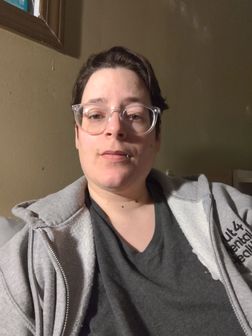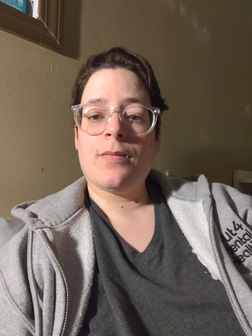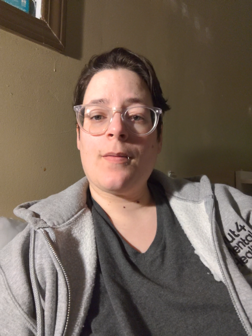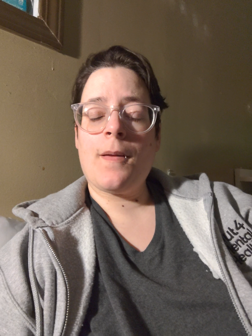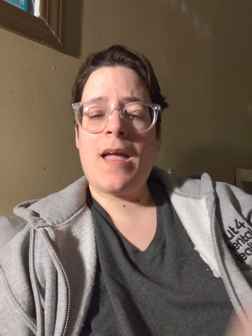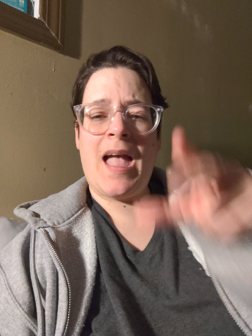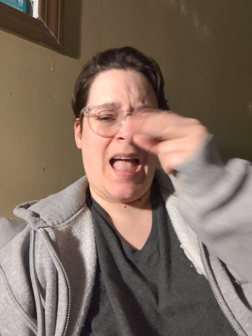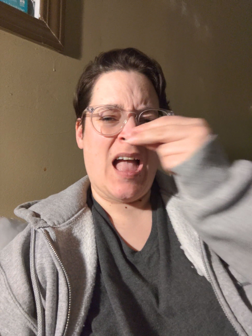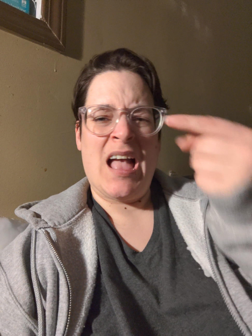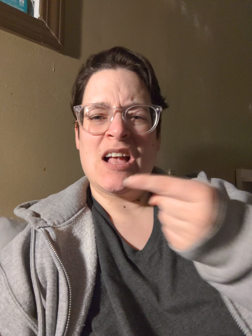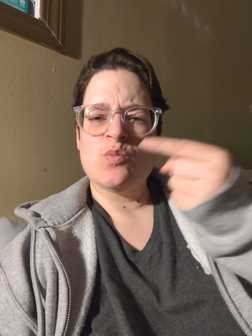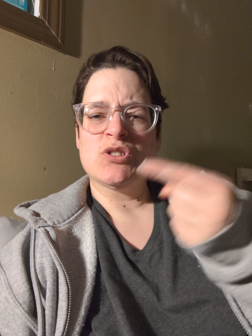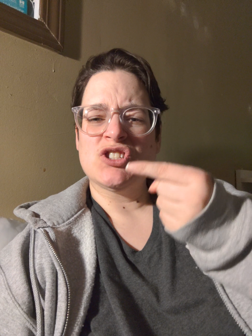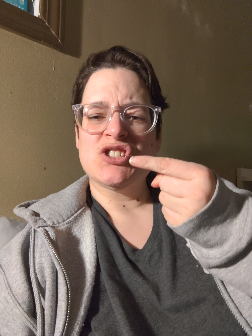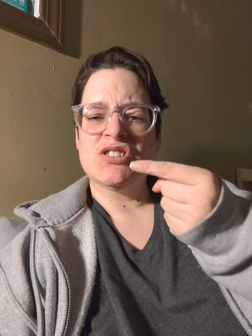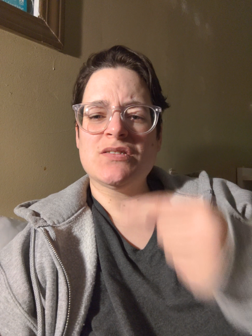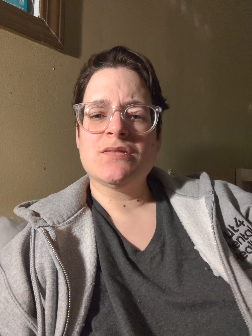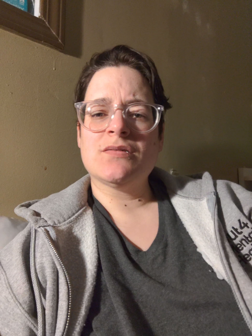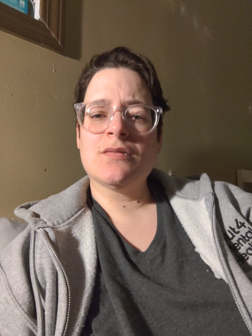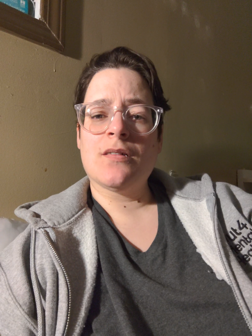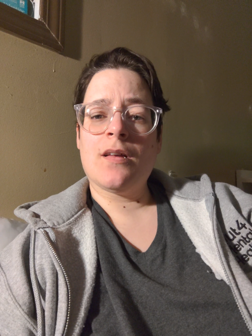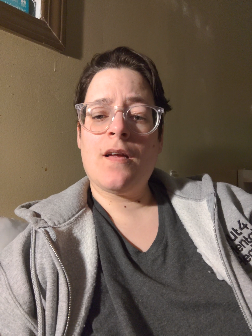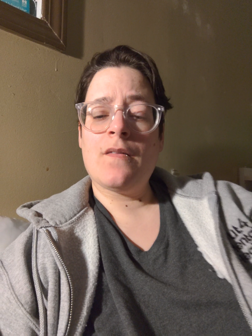owie